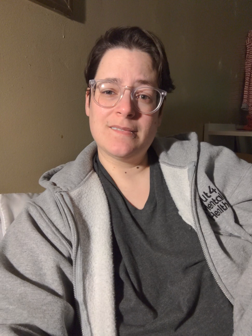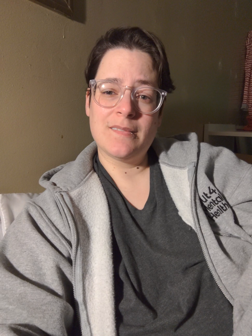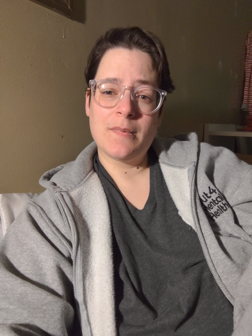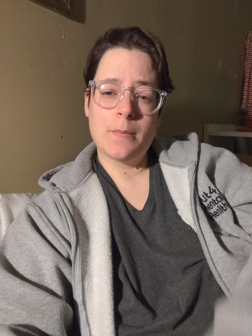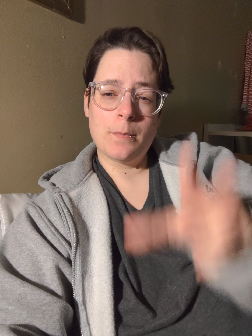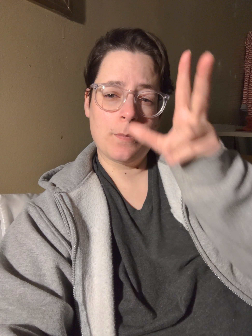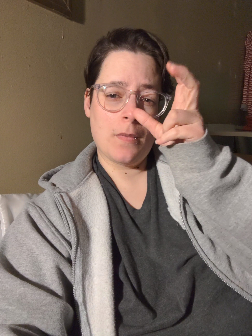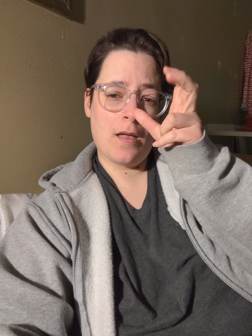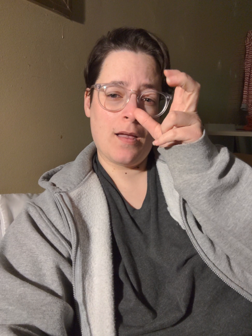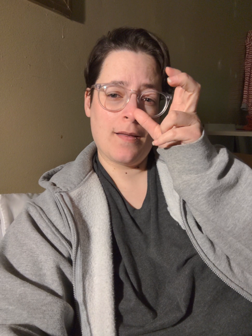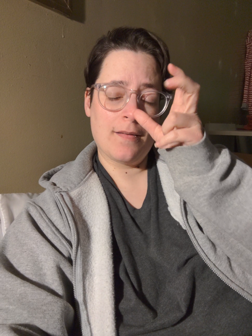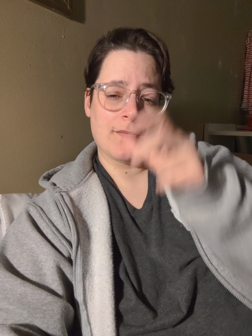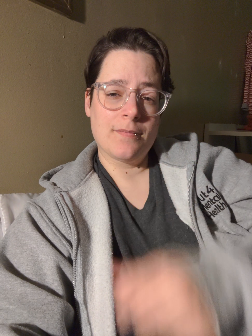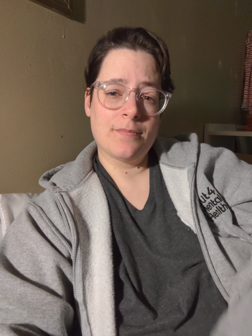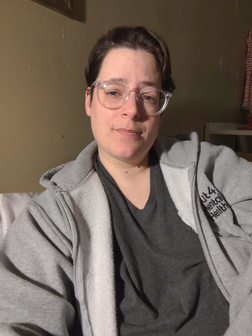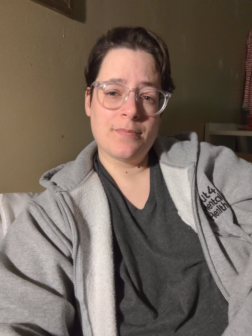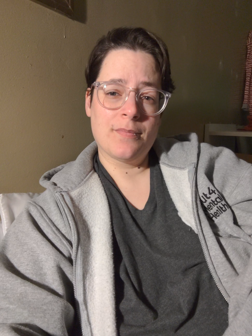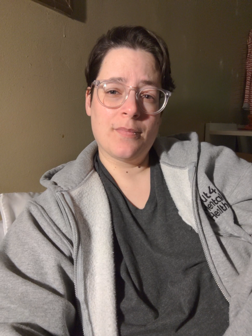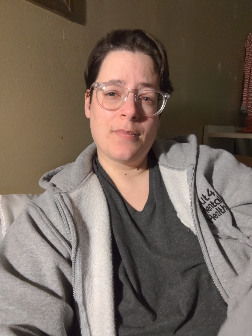bug